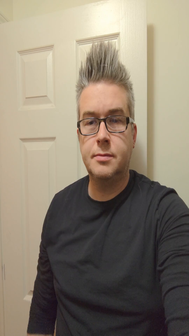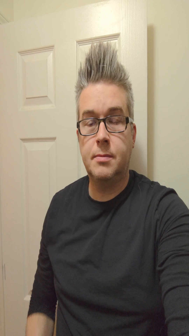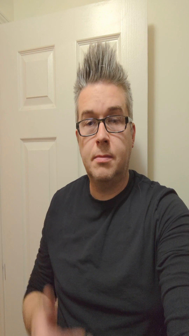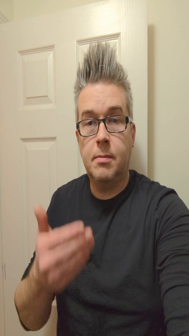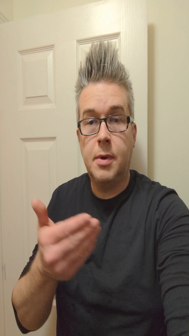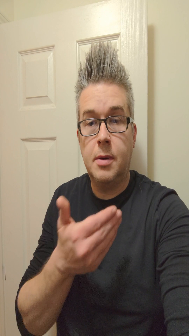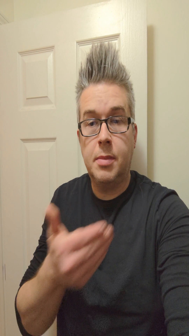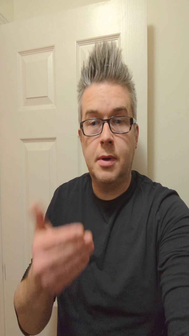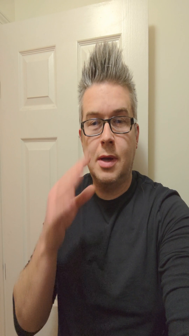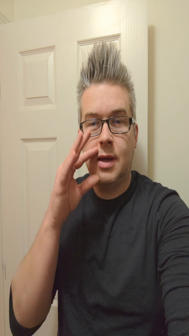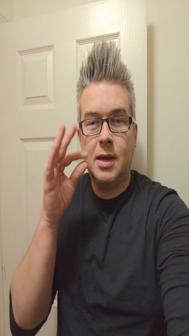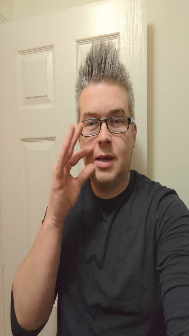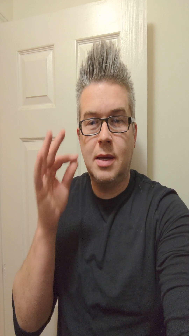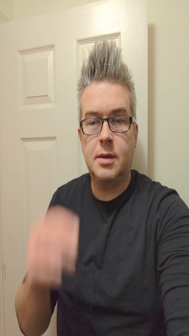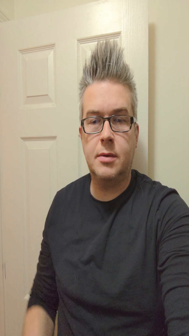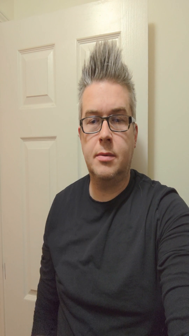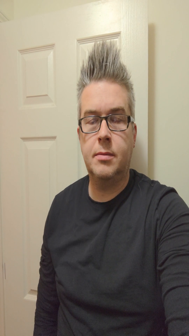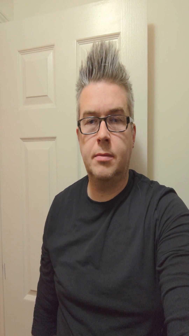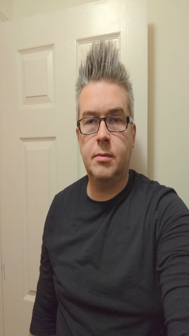kitty